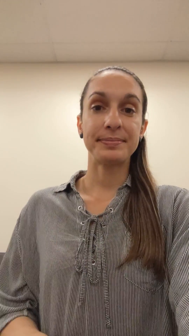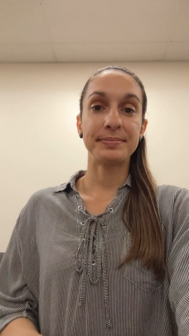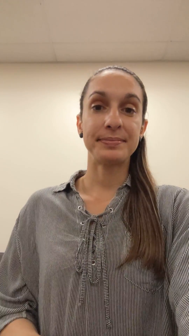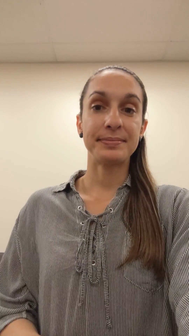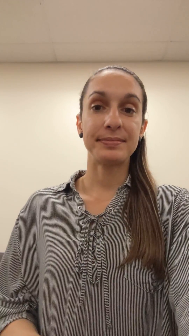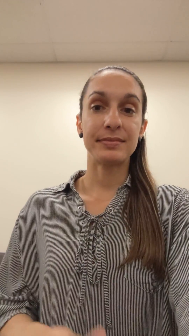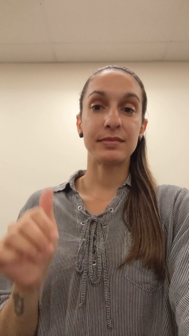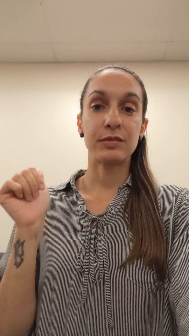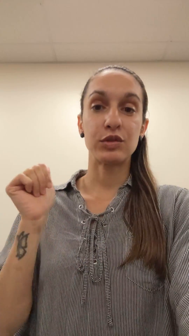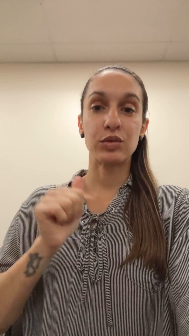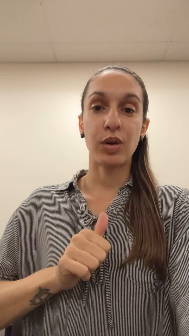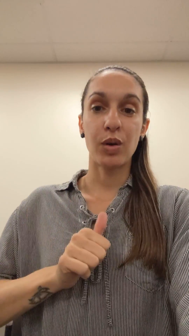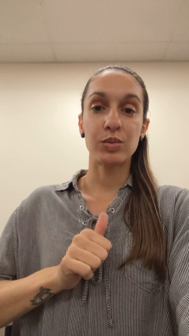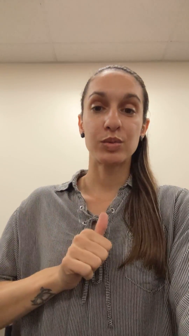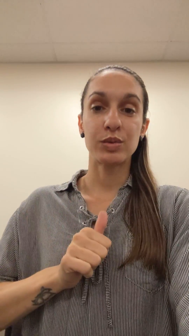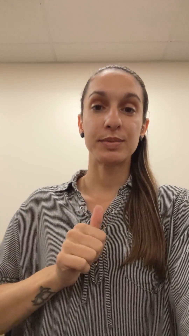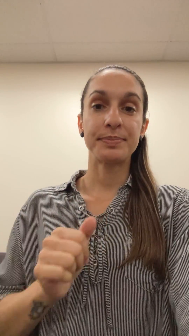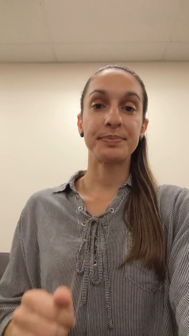coats